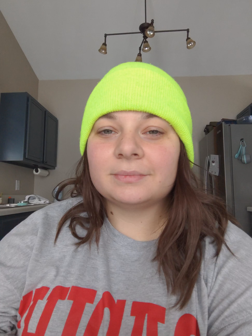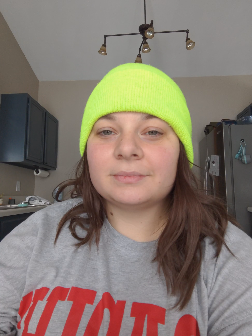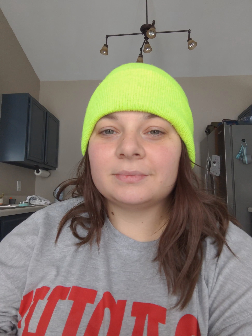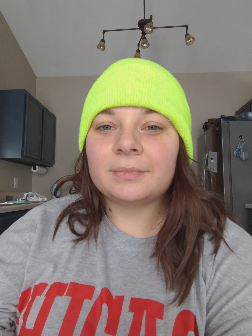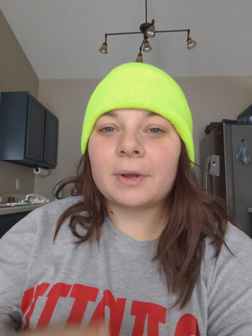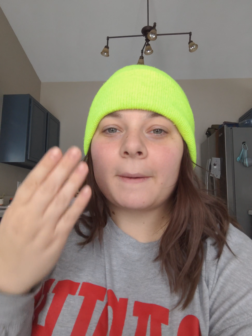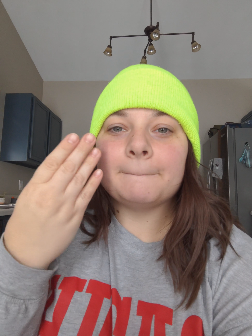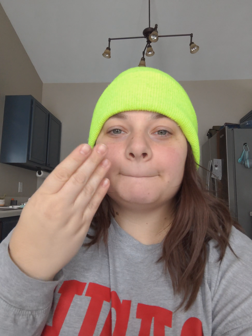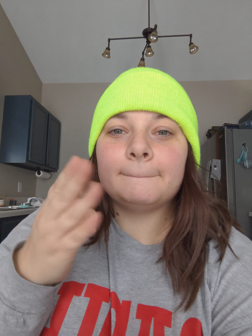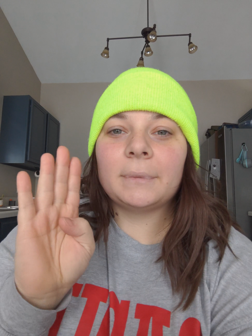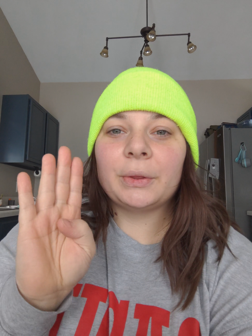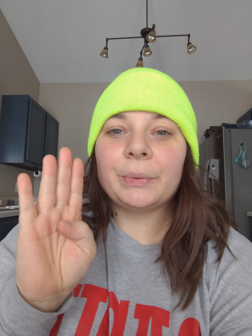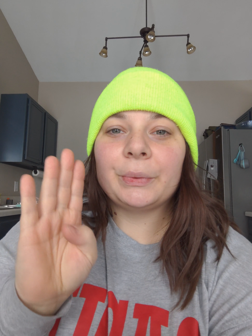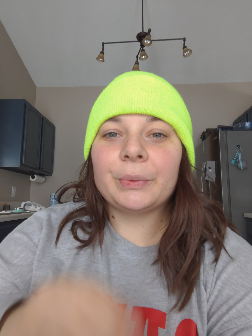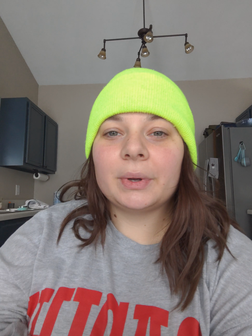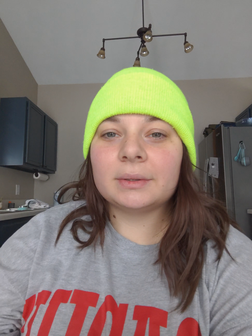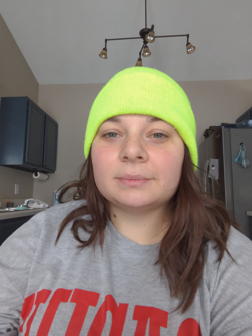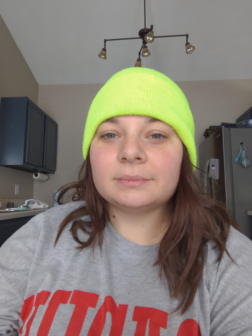blue